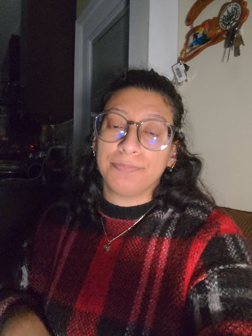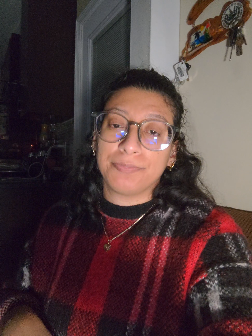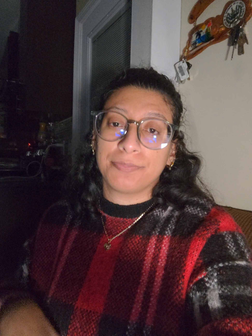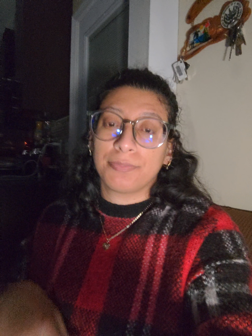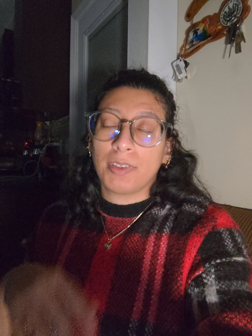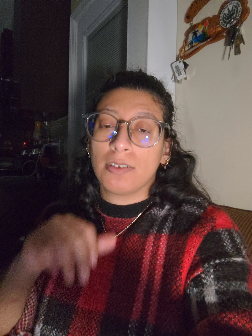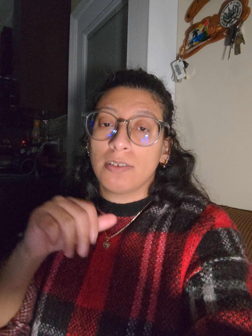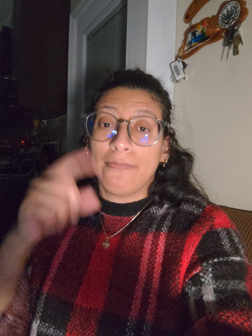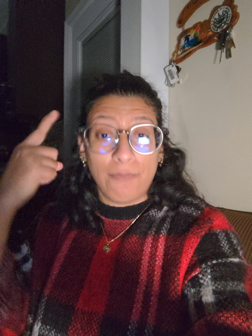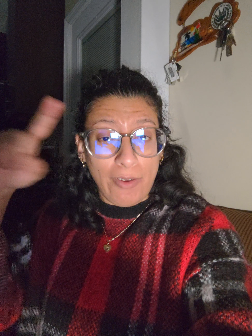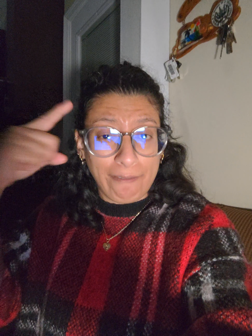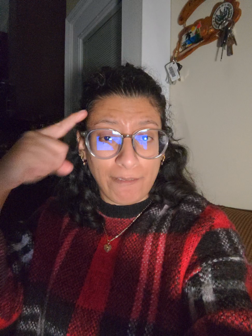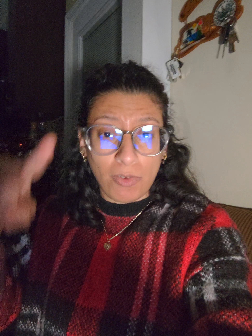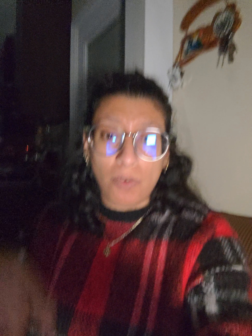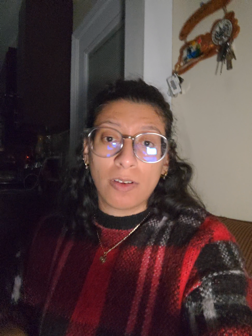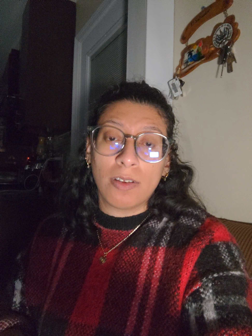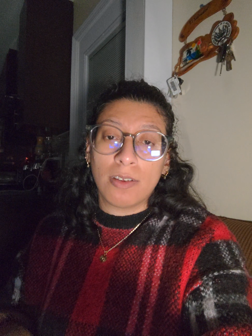for